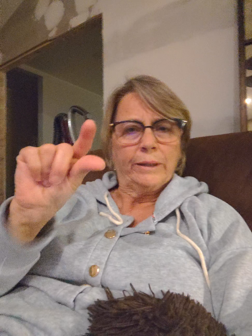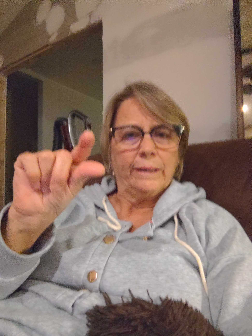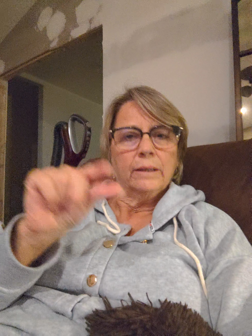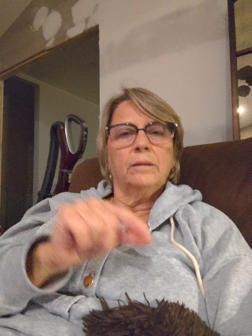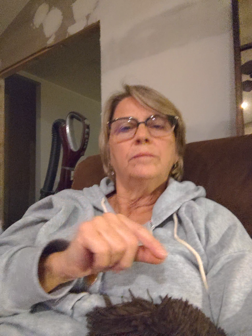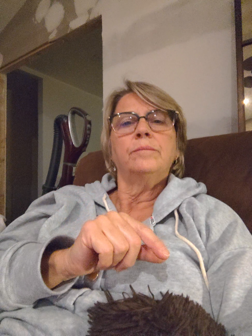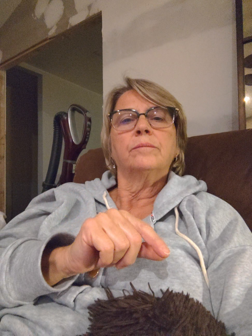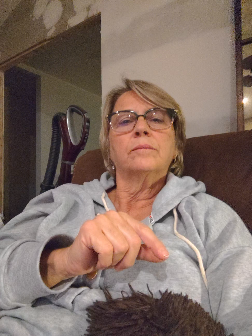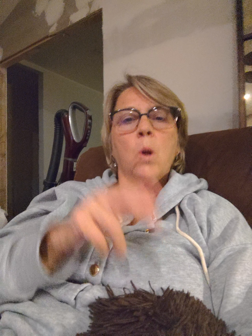green